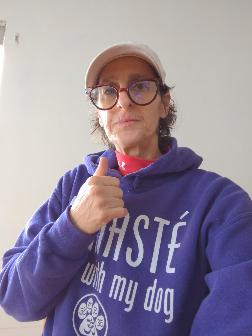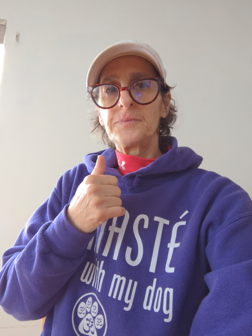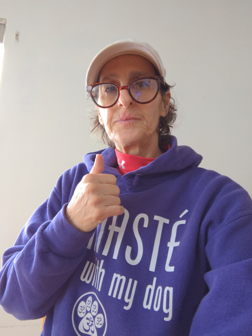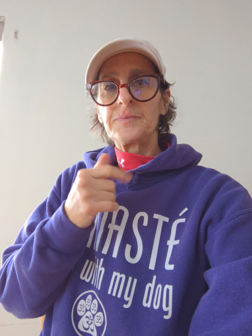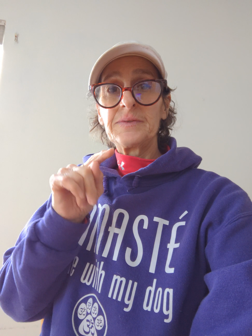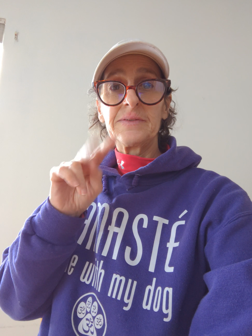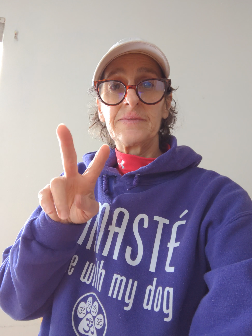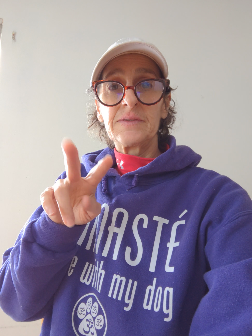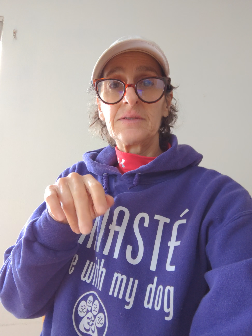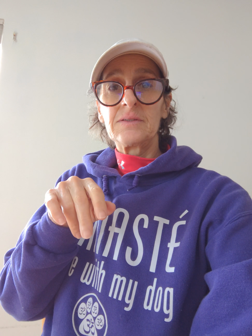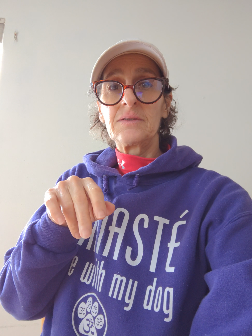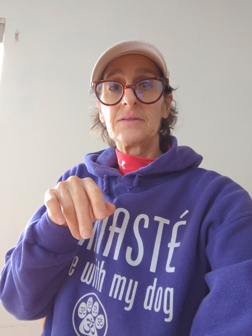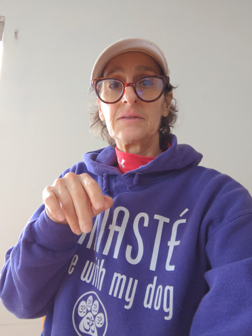TV